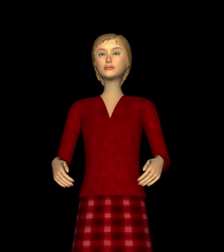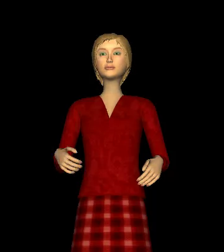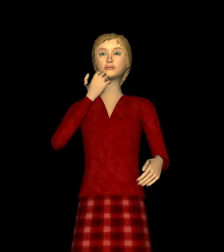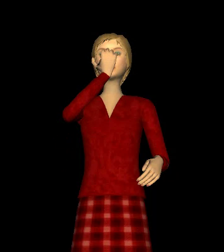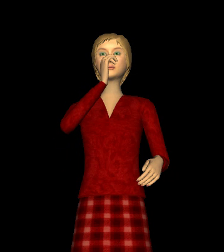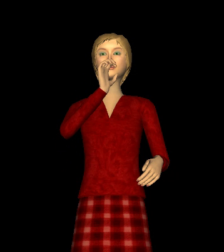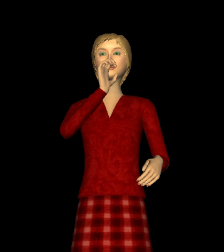حرارة